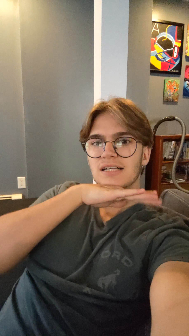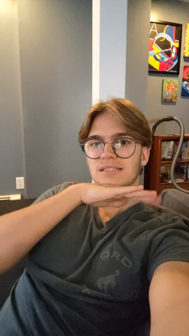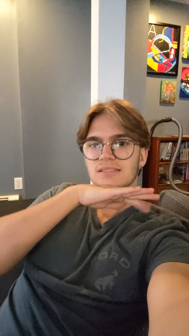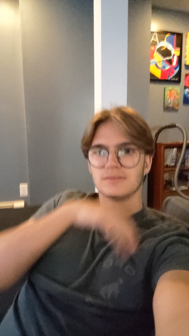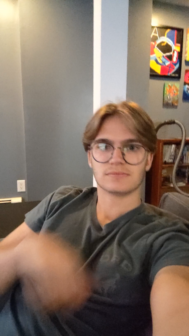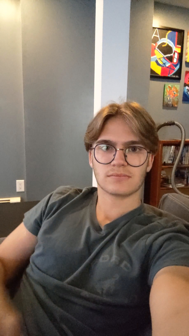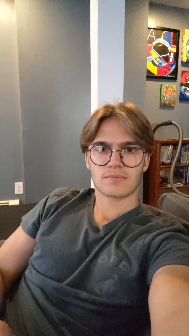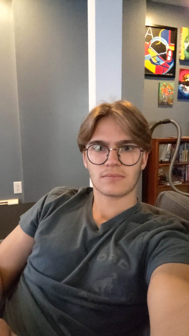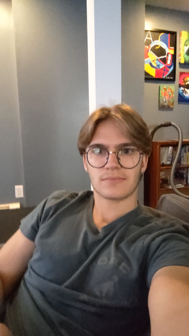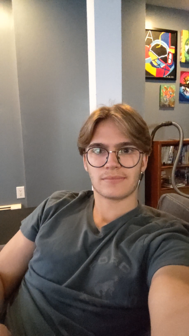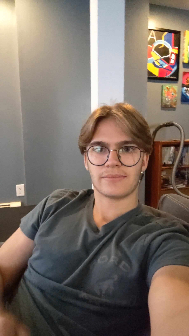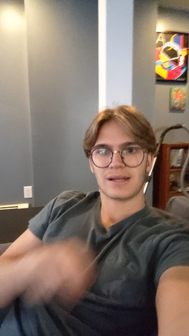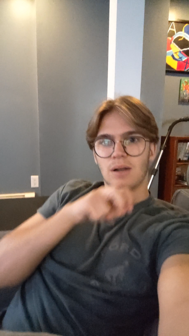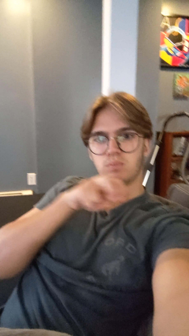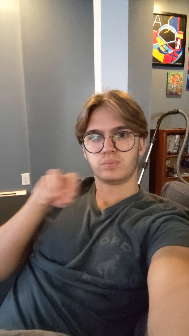couch